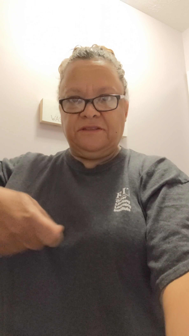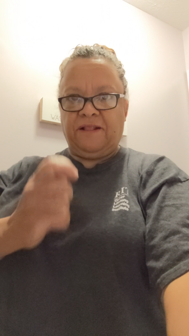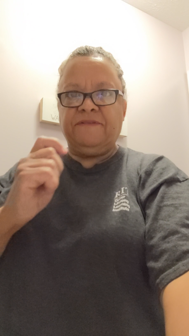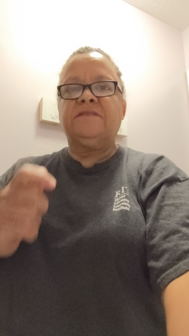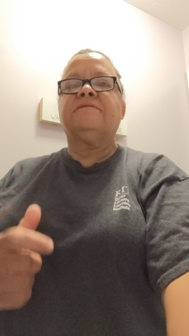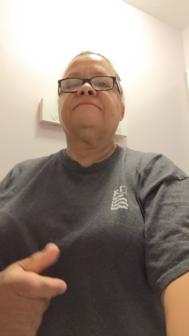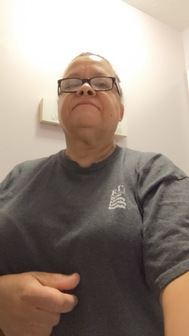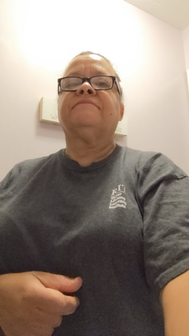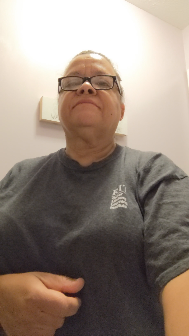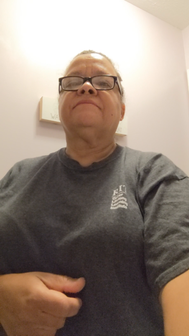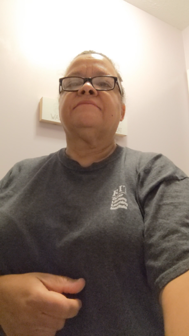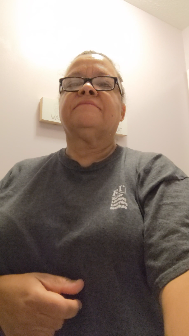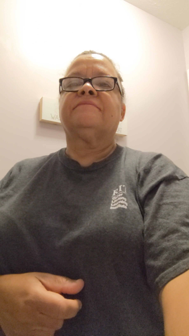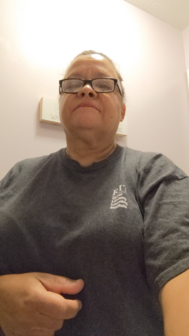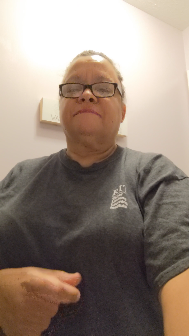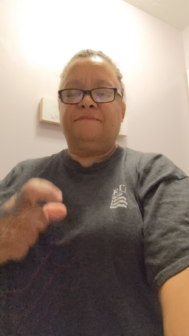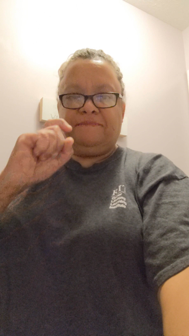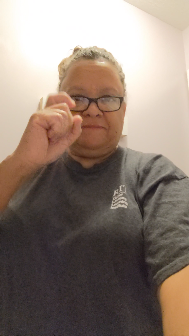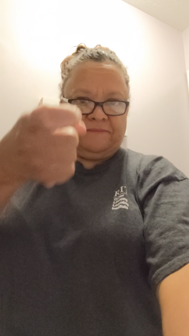present